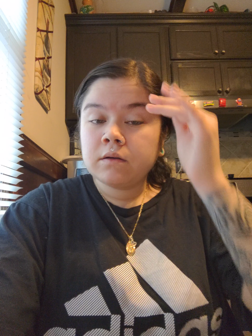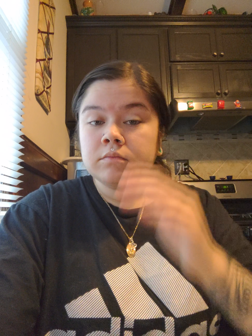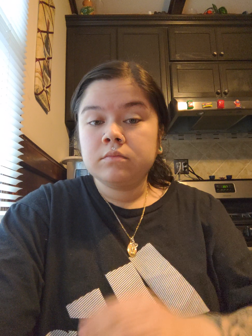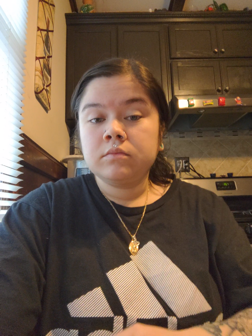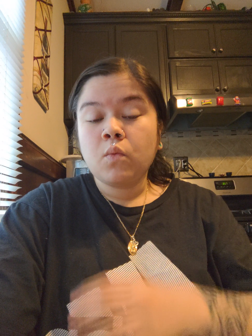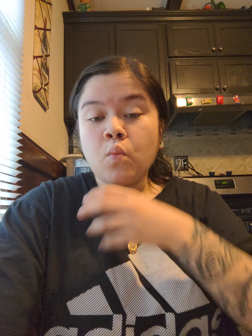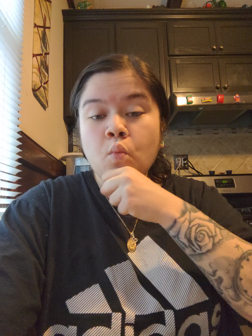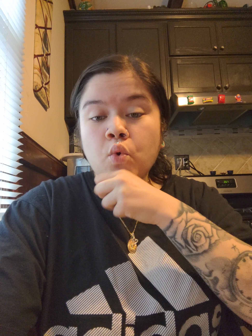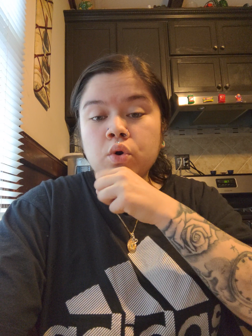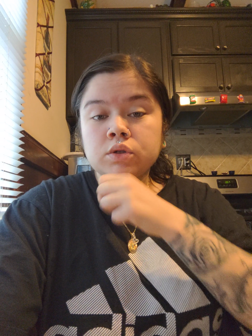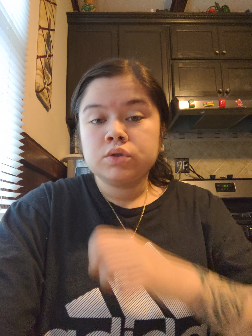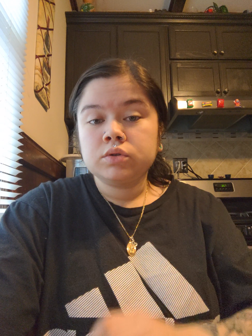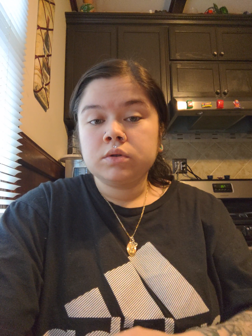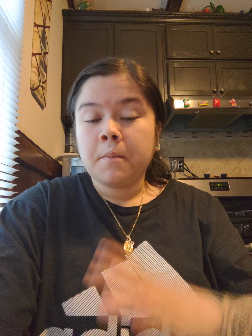orange